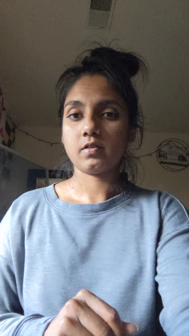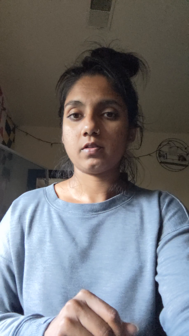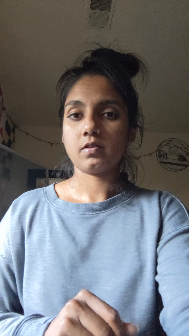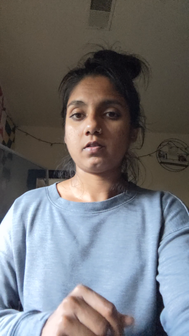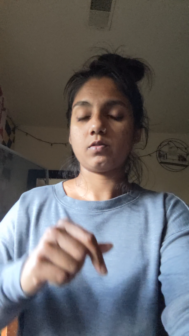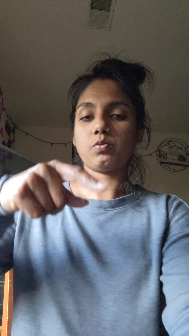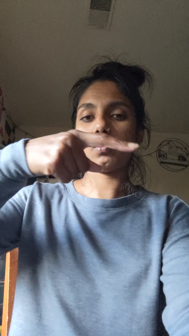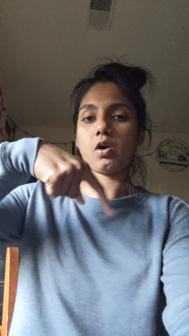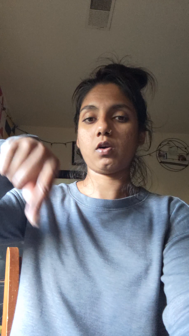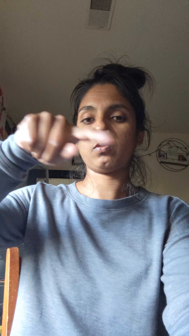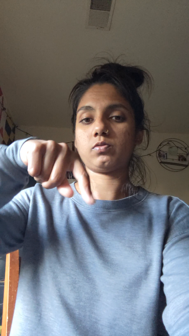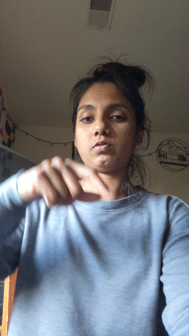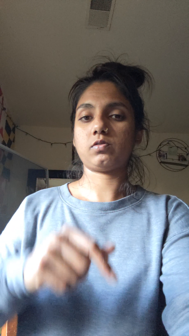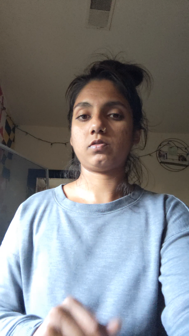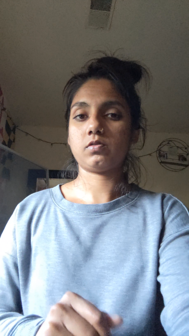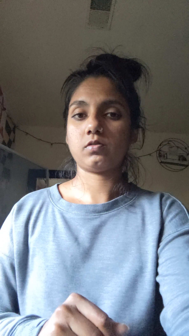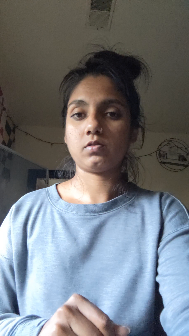around